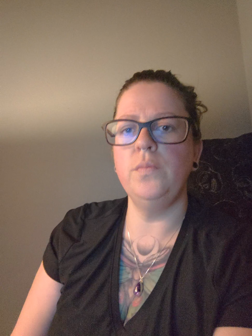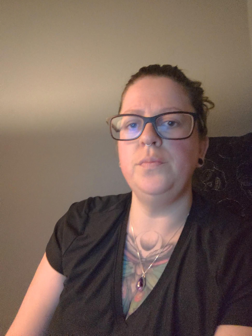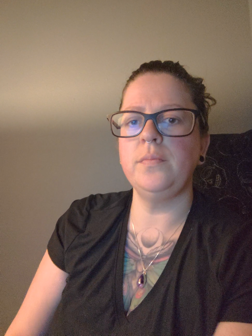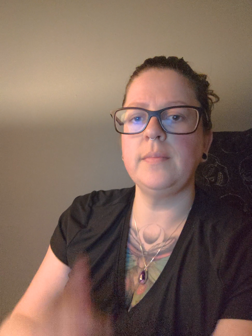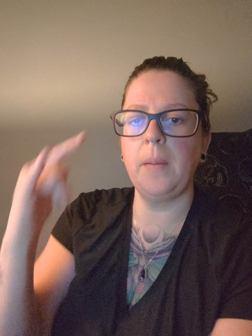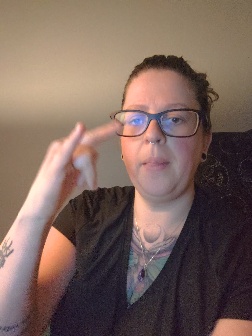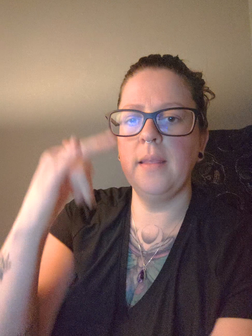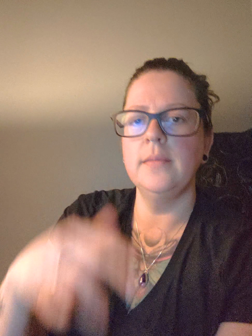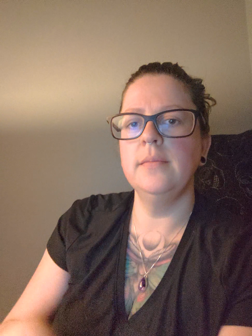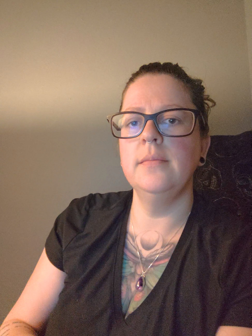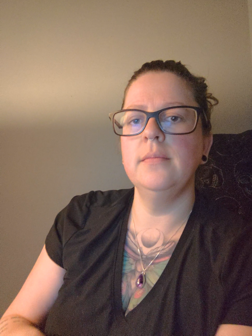airplane